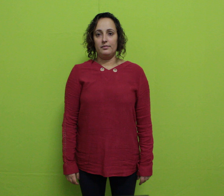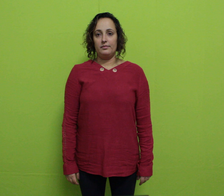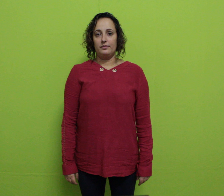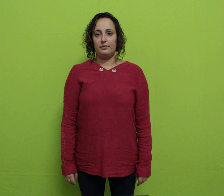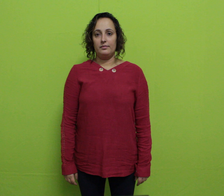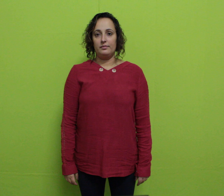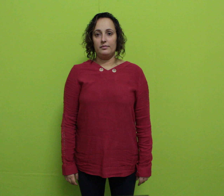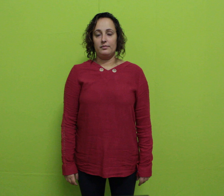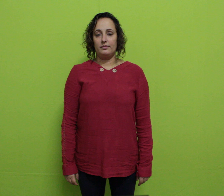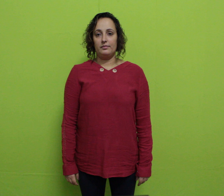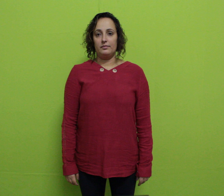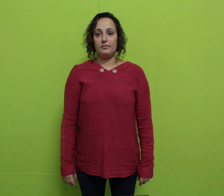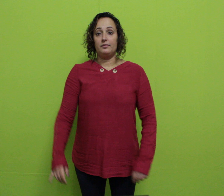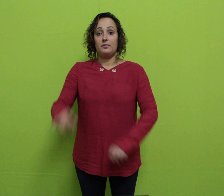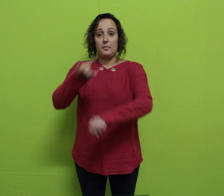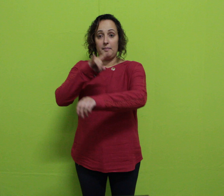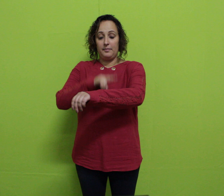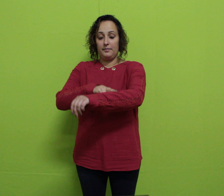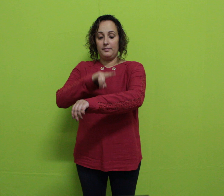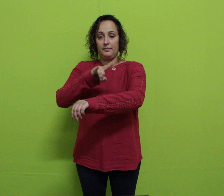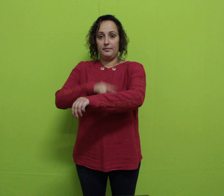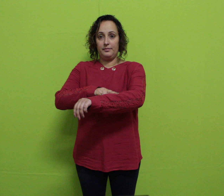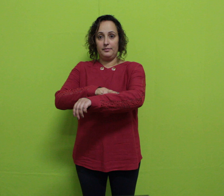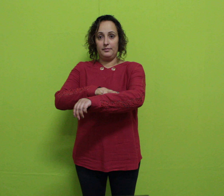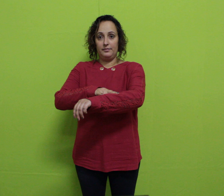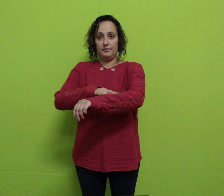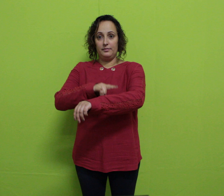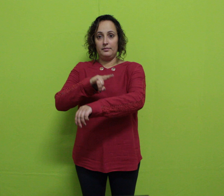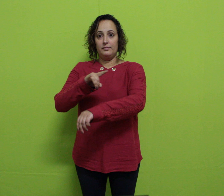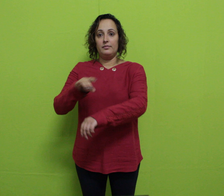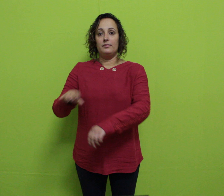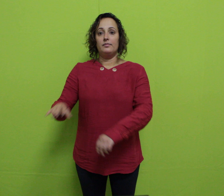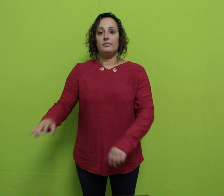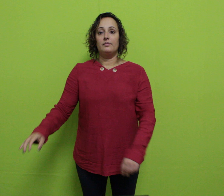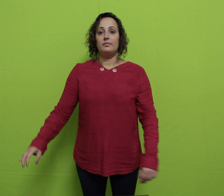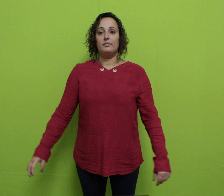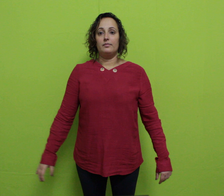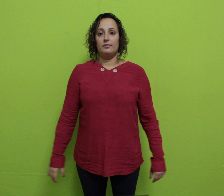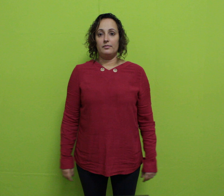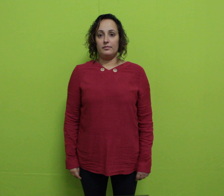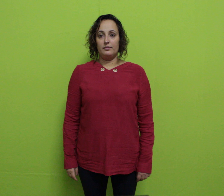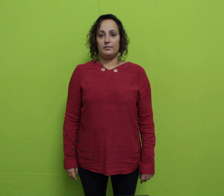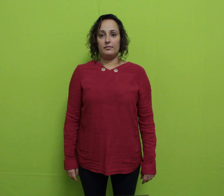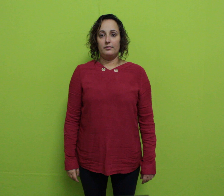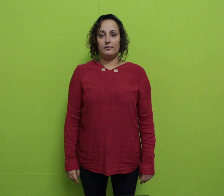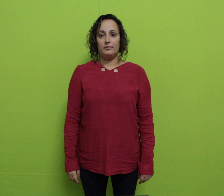banheiro